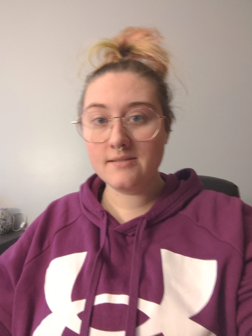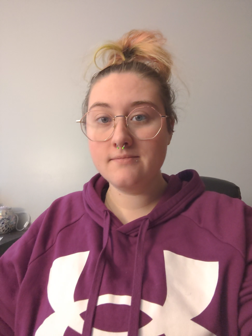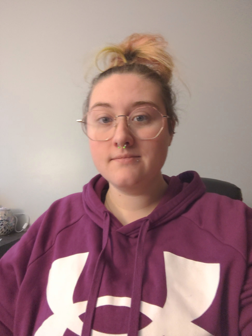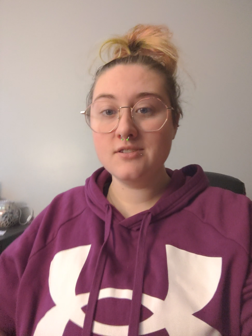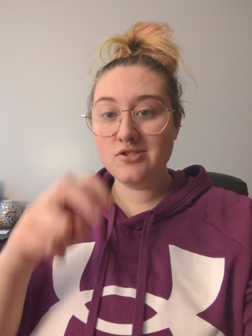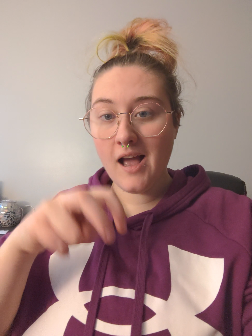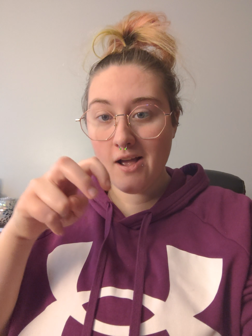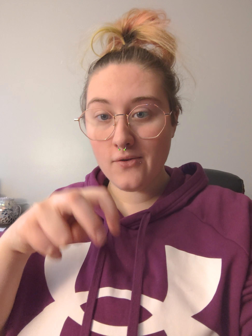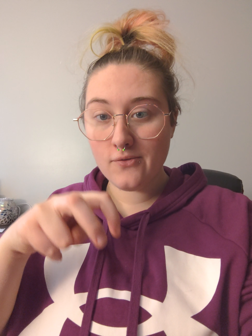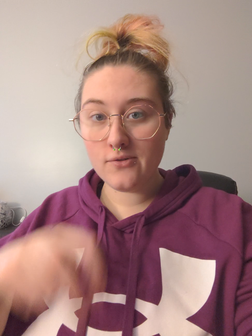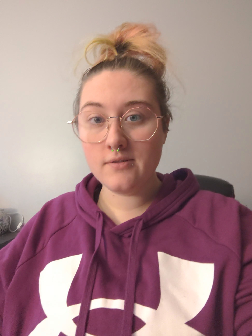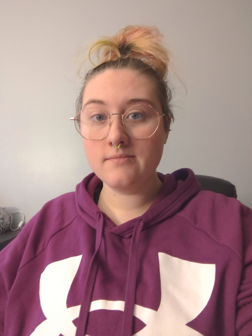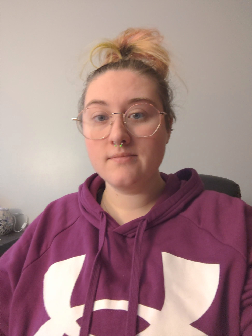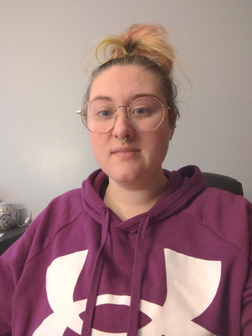chair